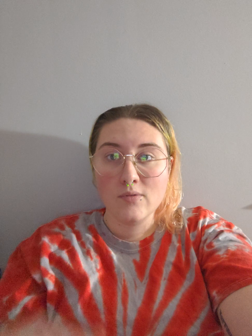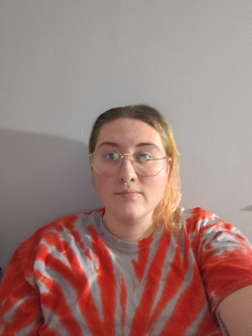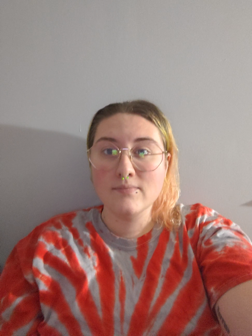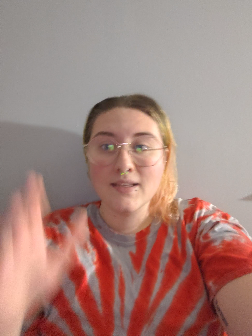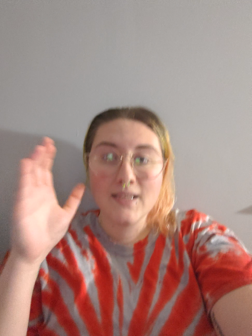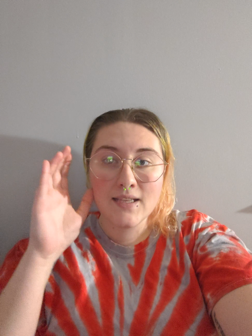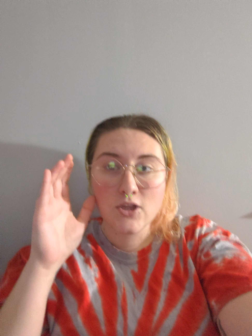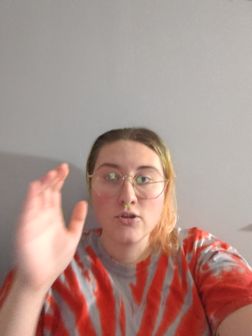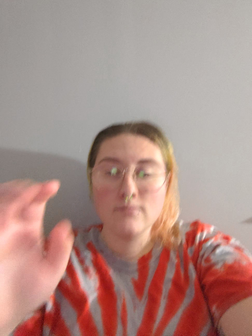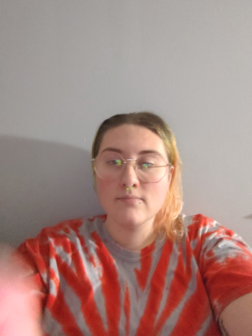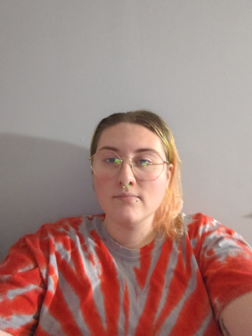hear